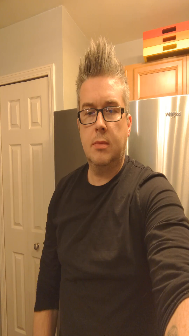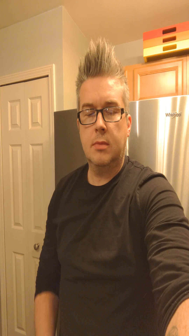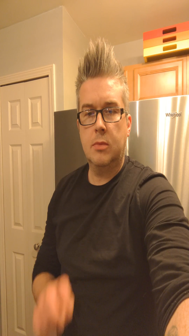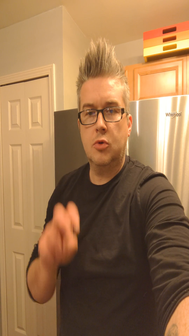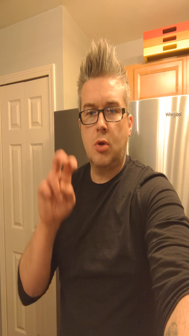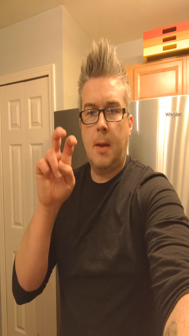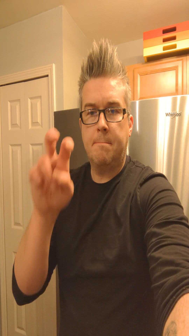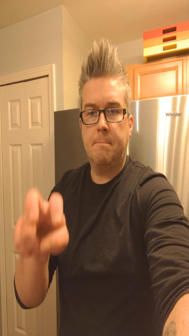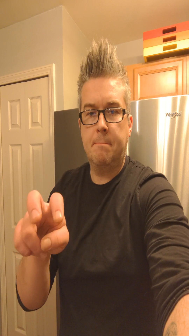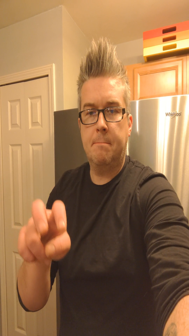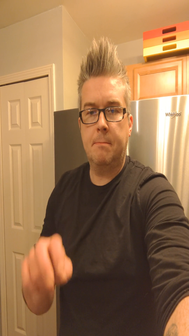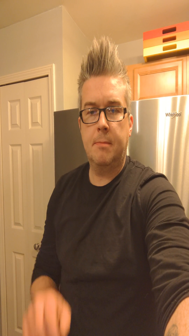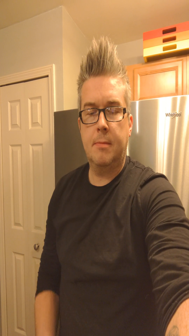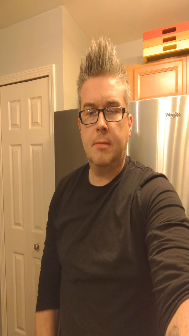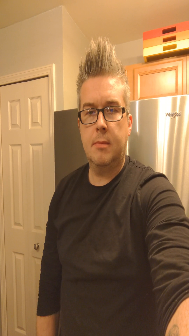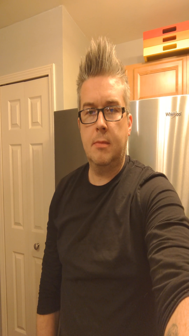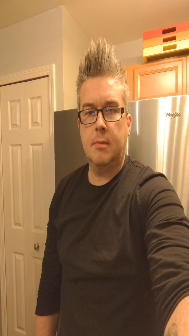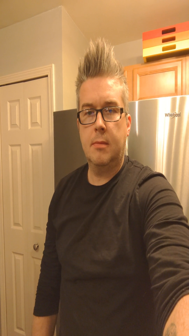jump